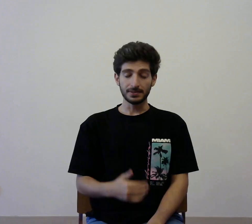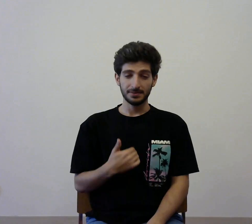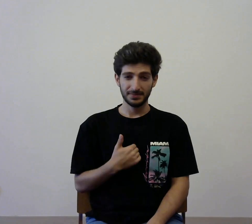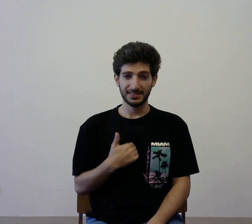mən